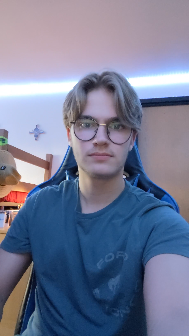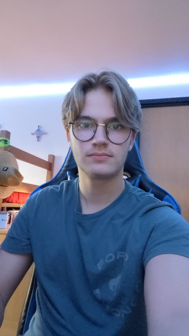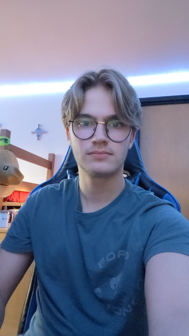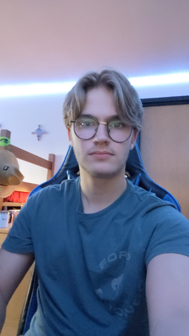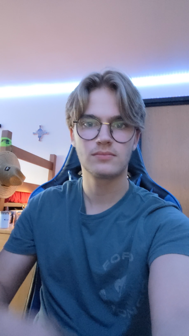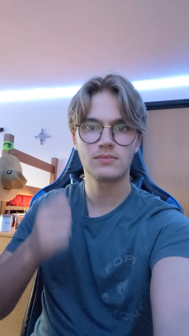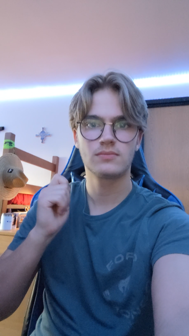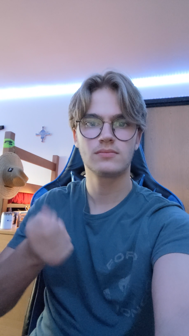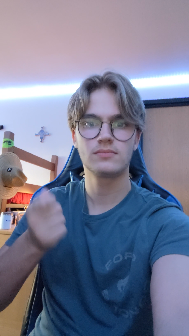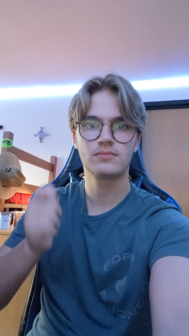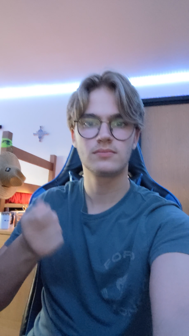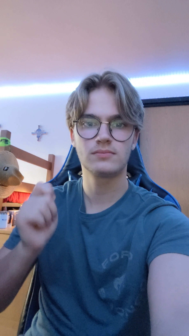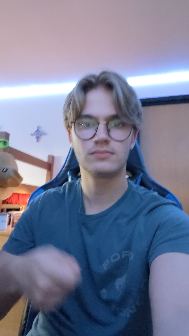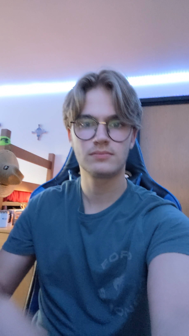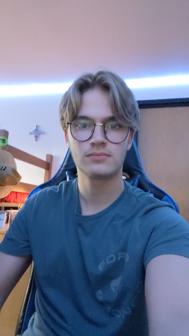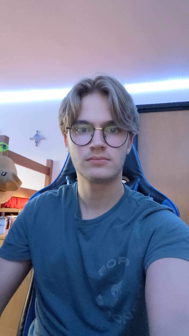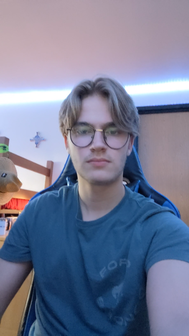cart